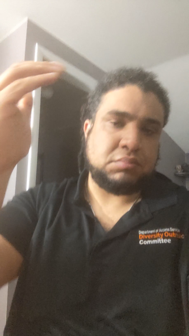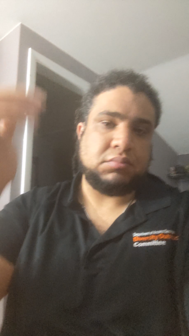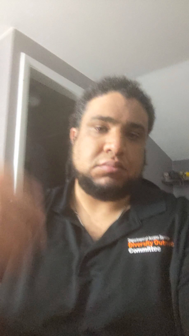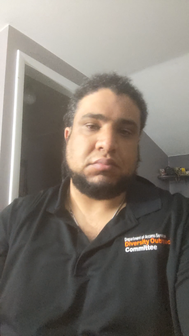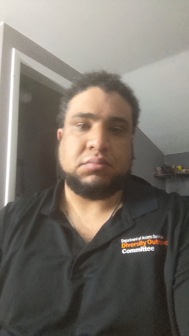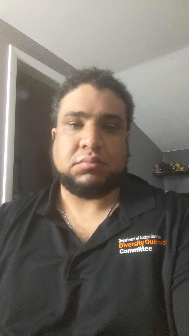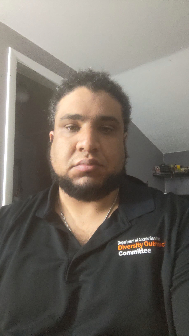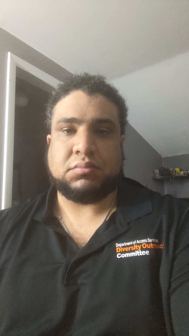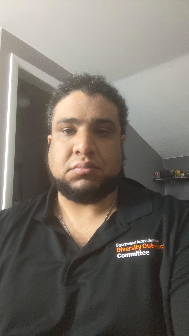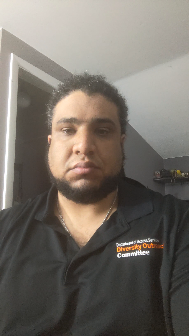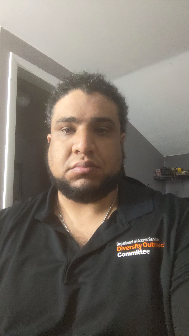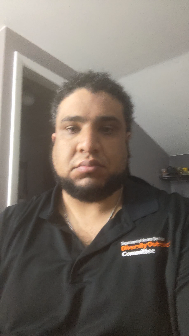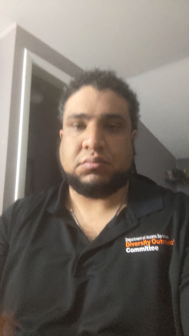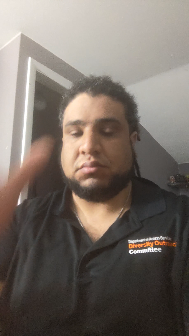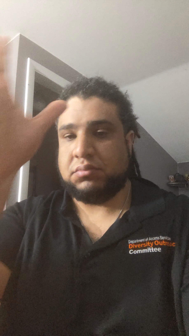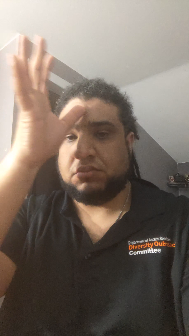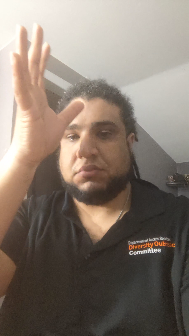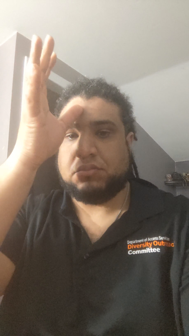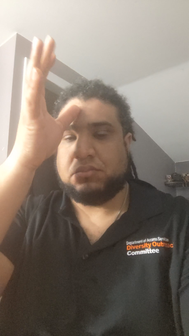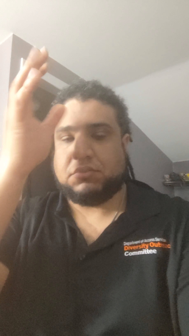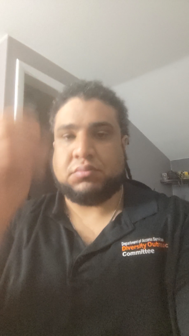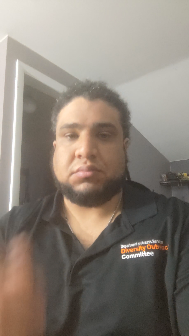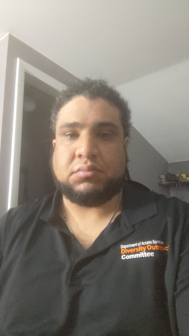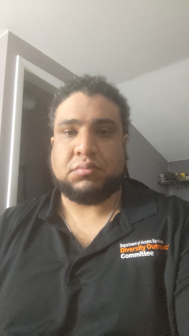daddy